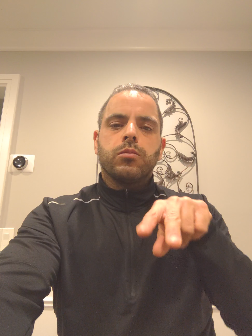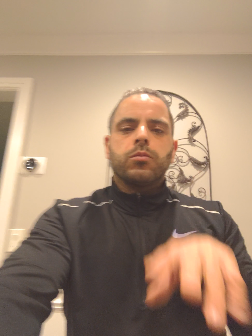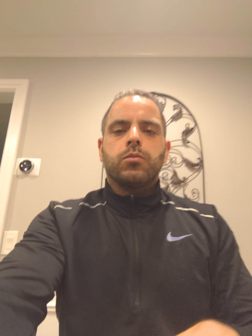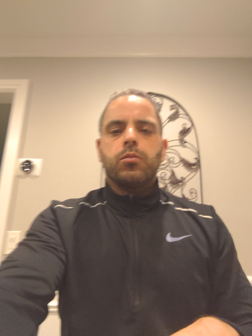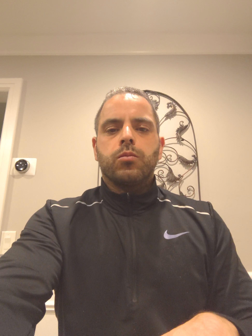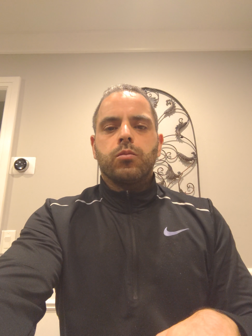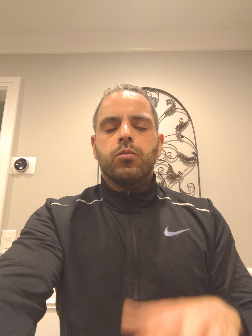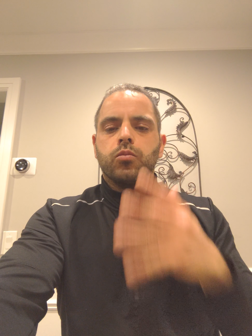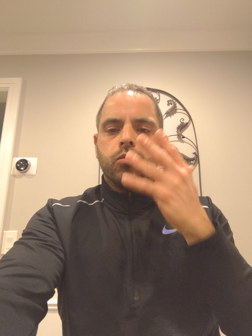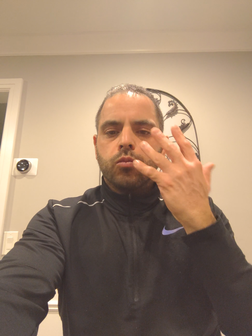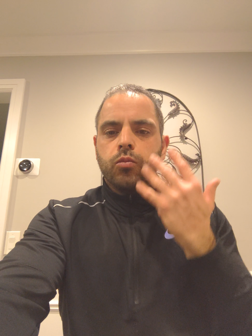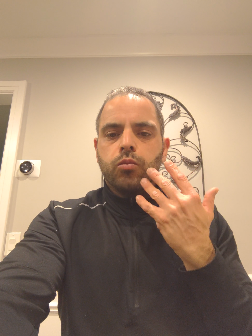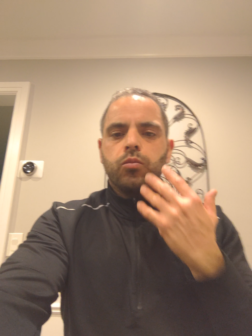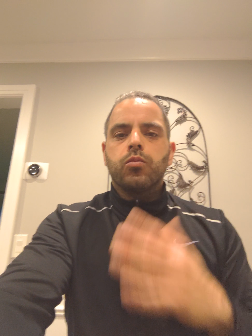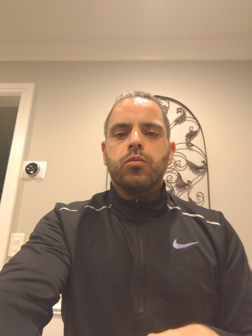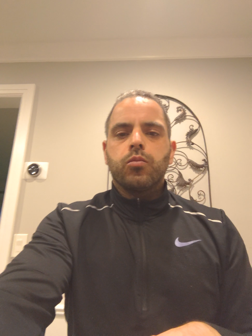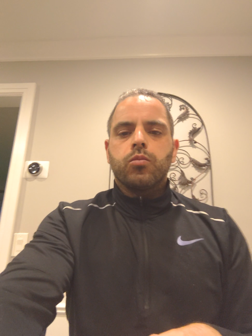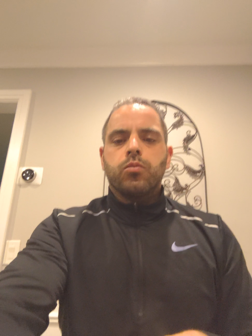sad